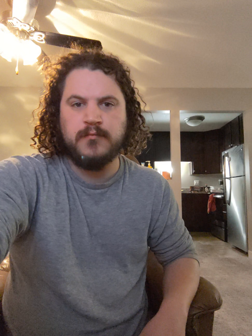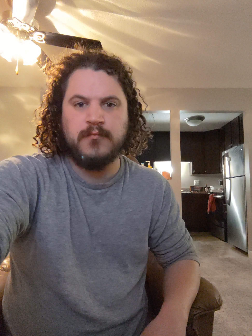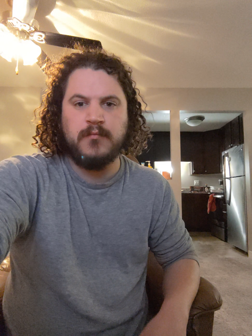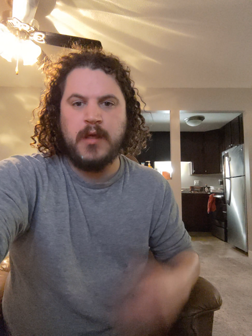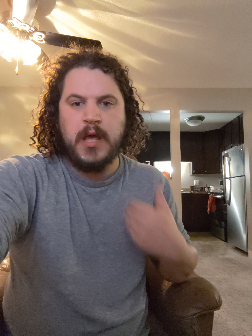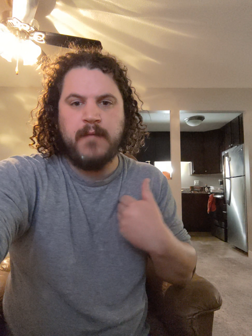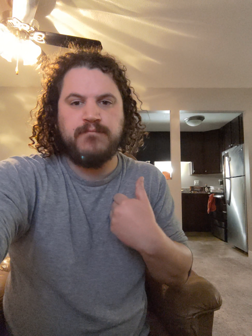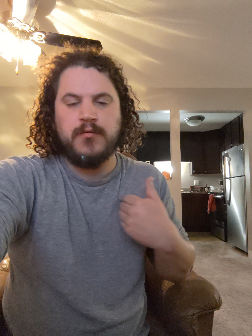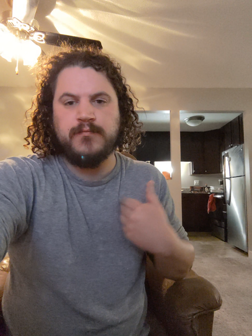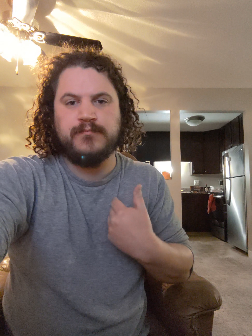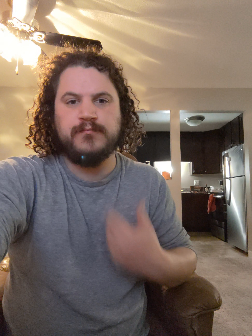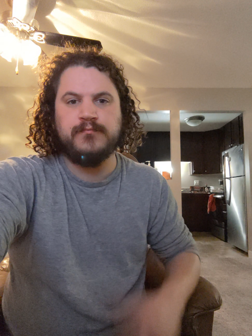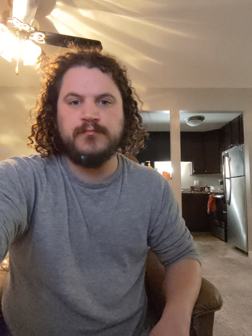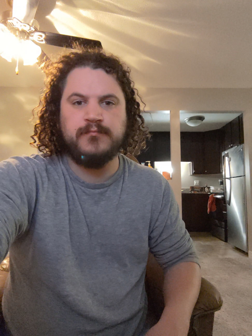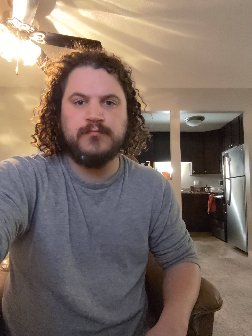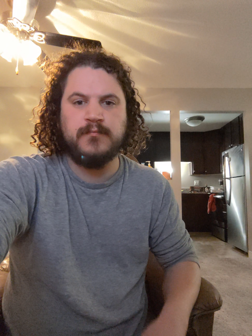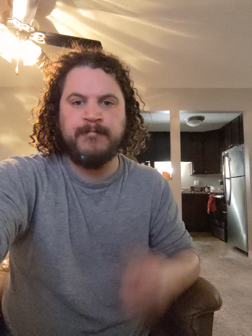animal